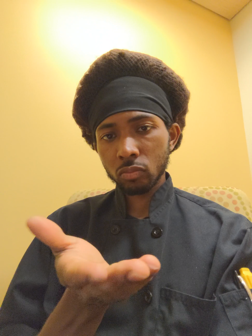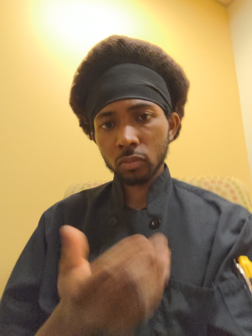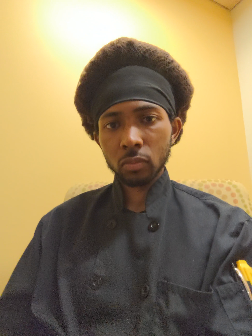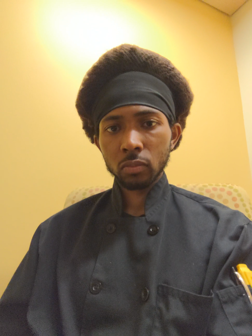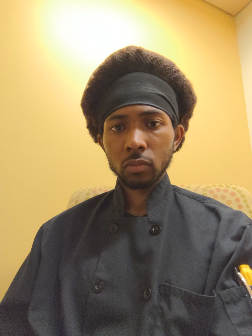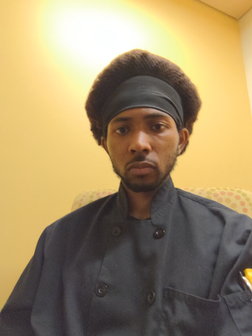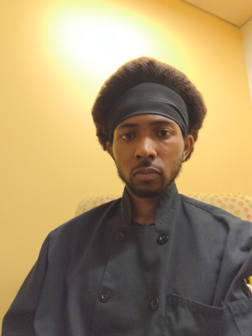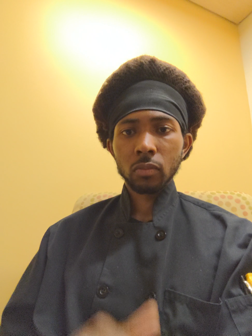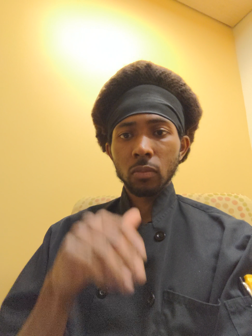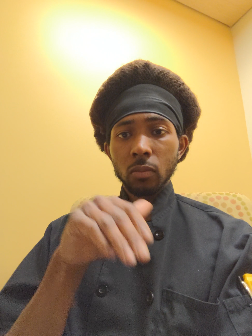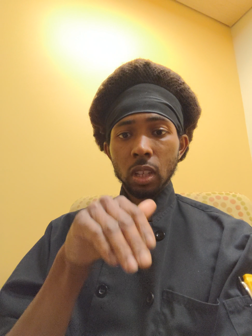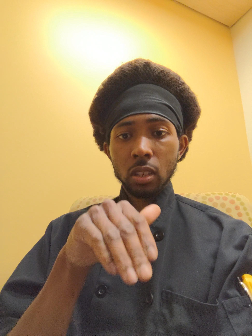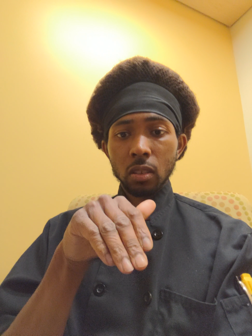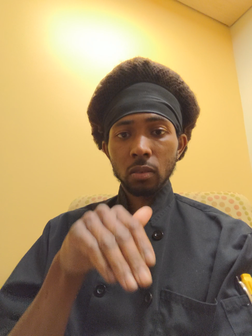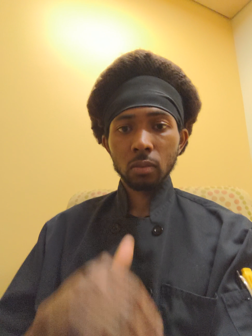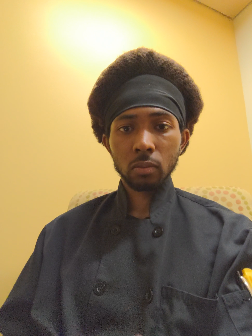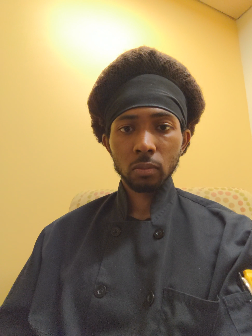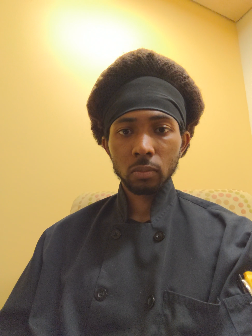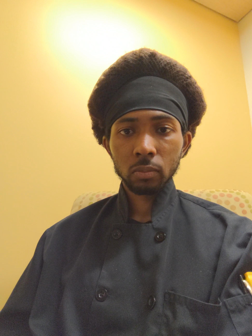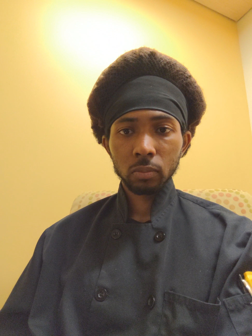doctor